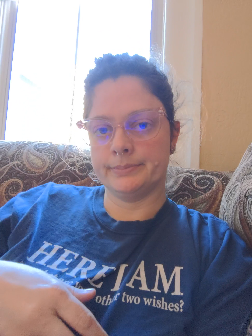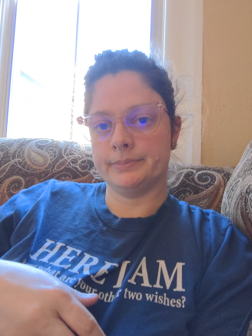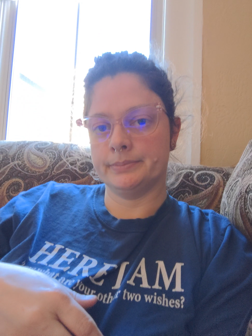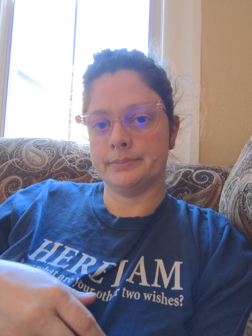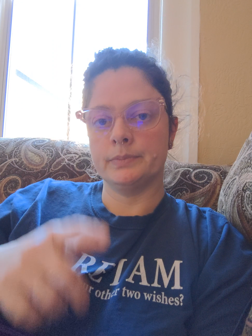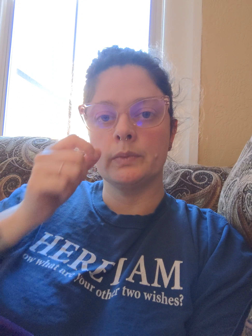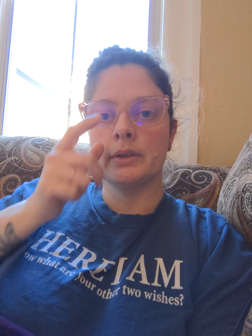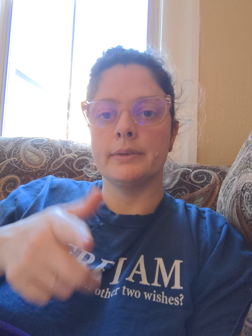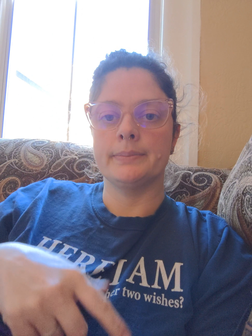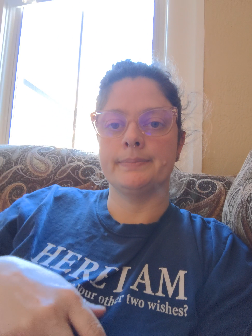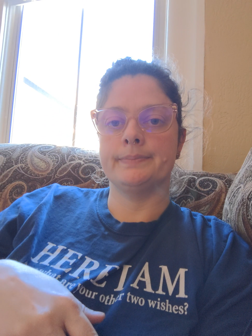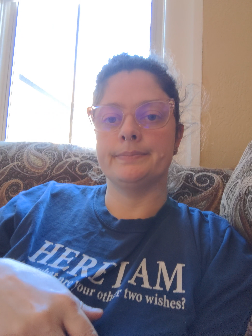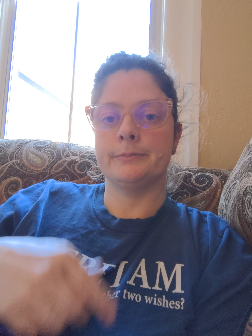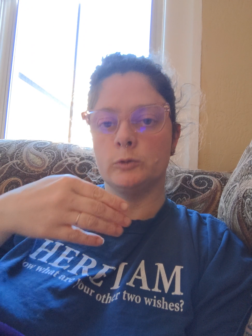wake